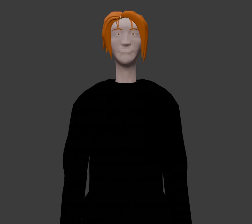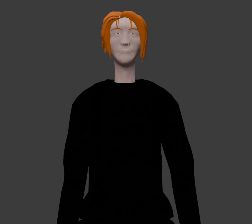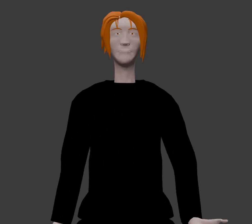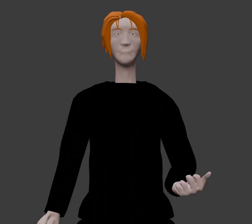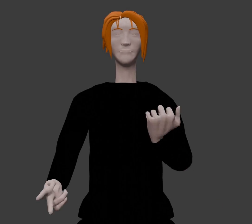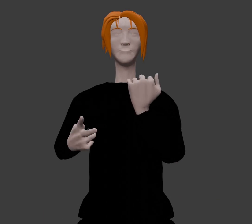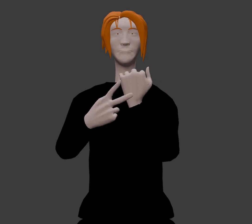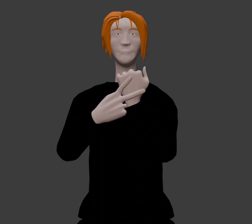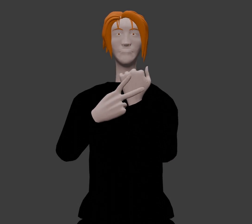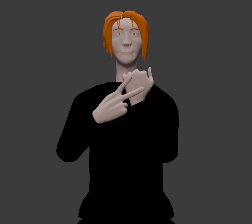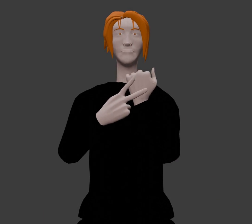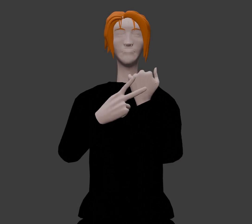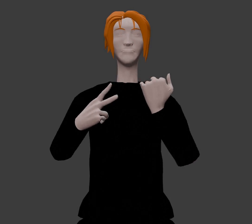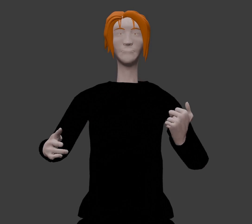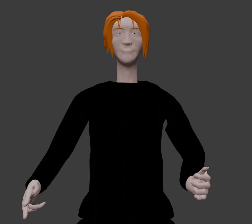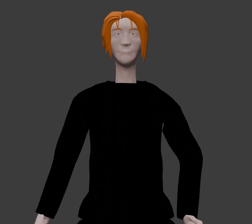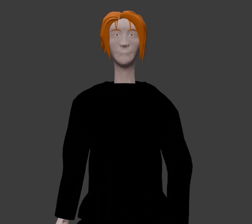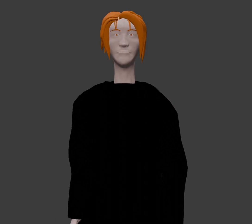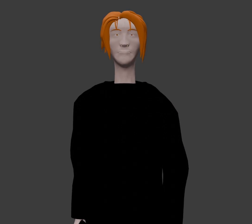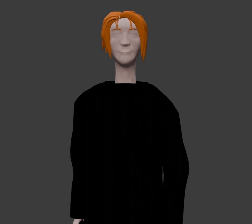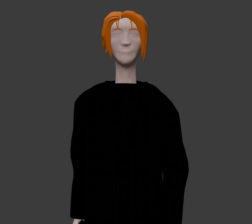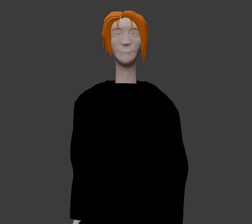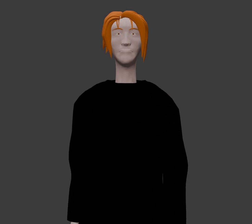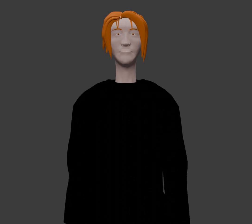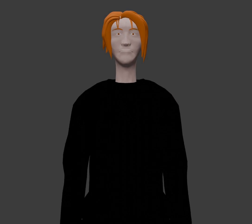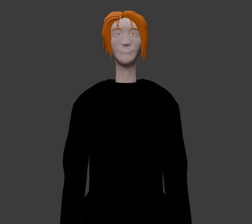Backup